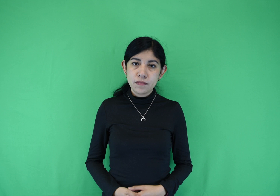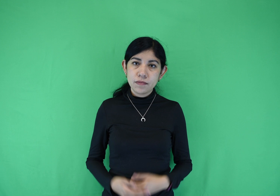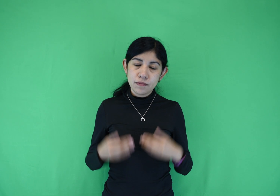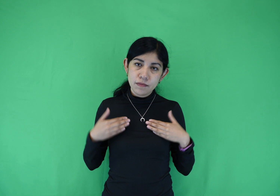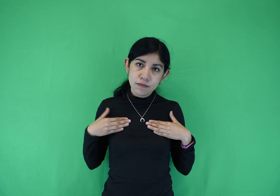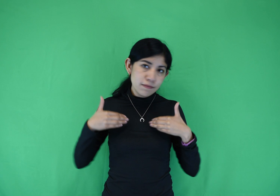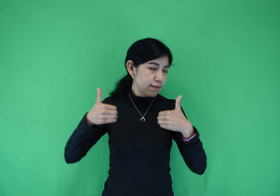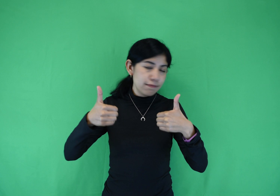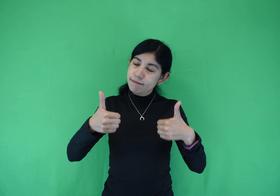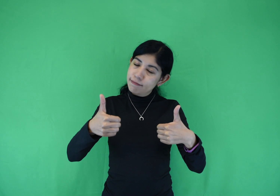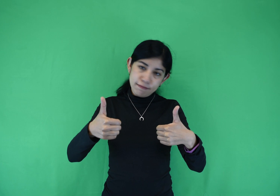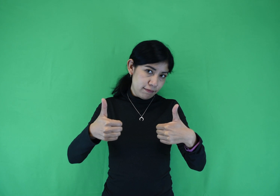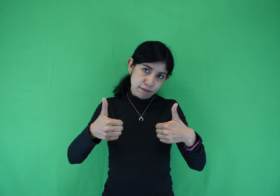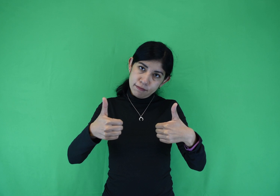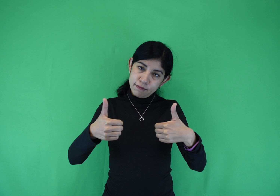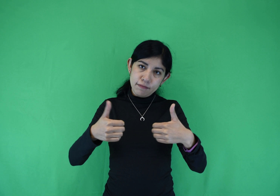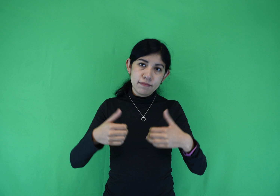no entender